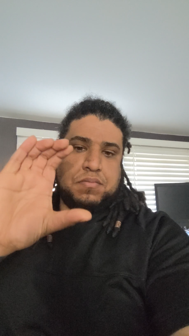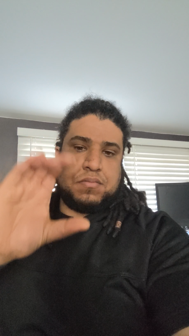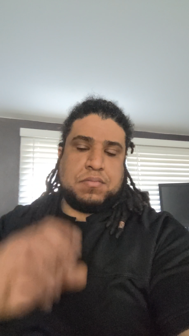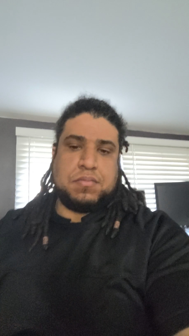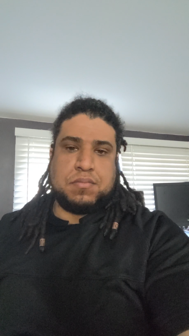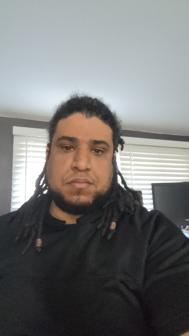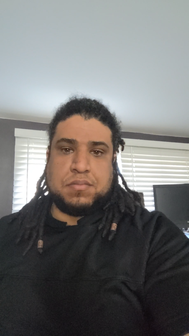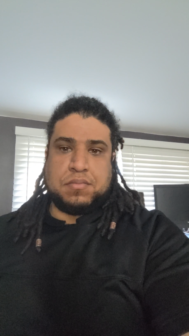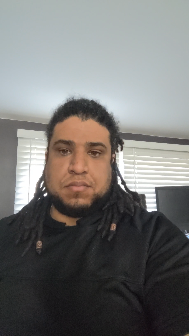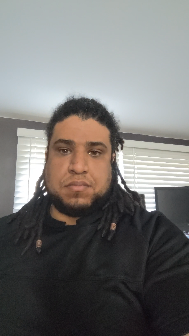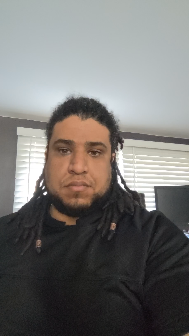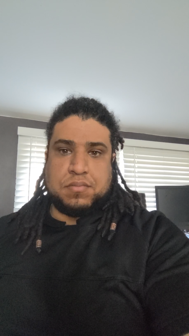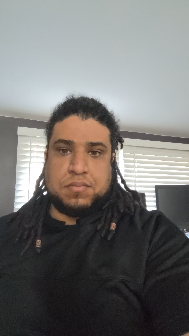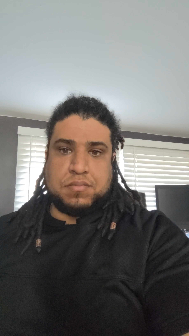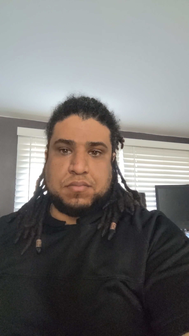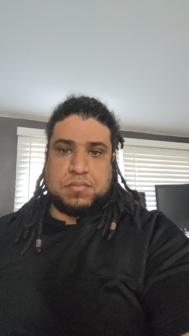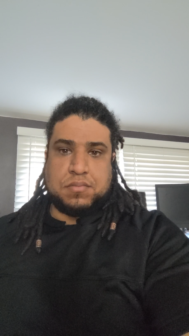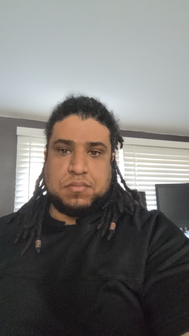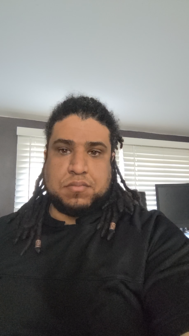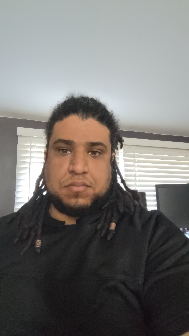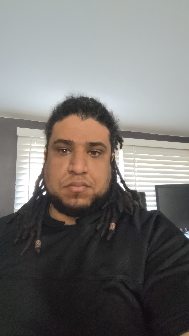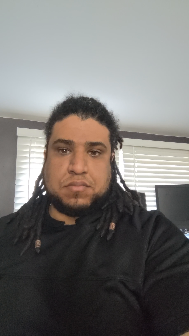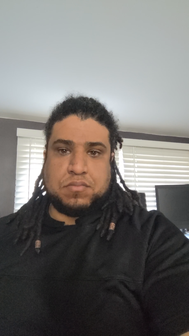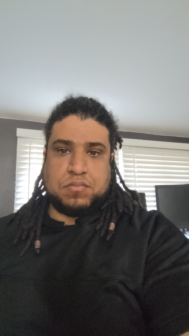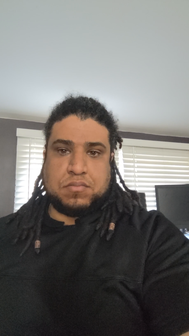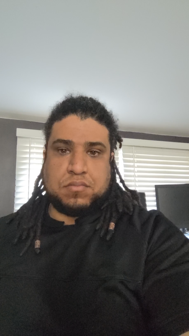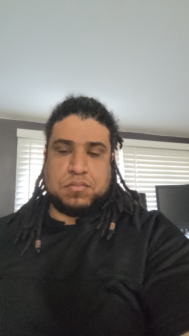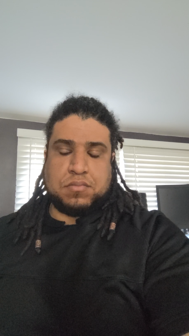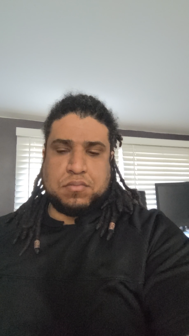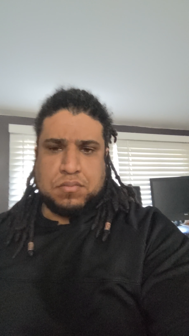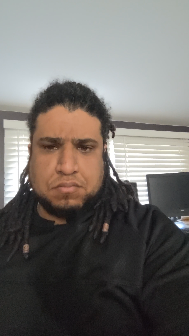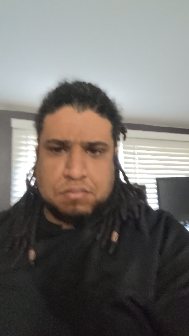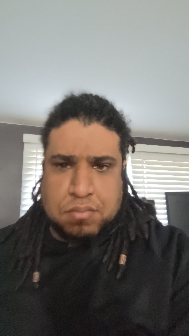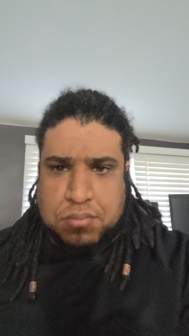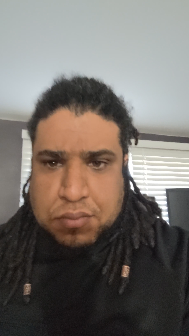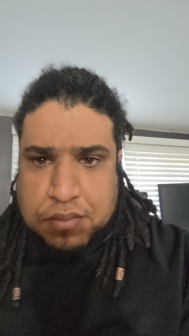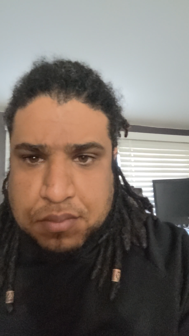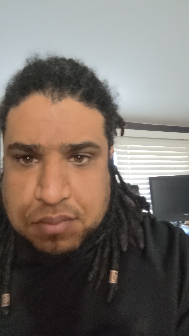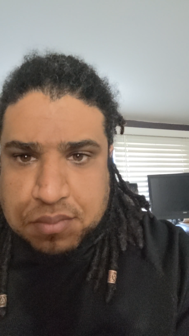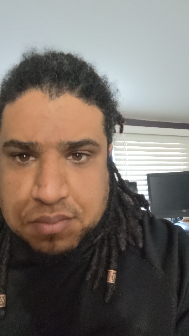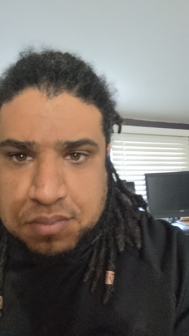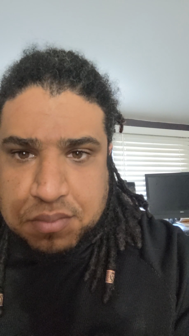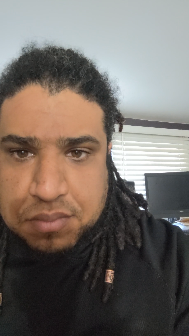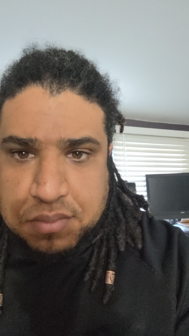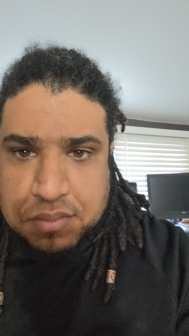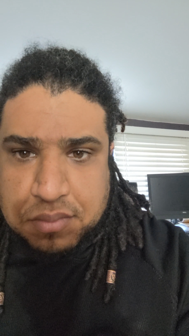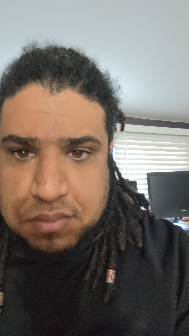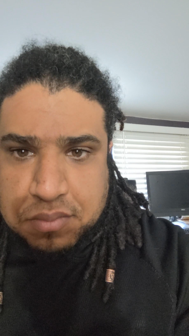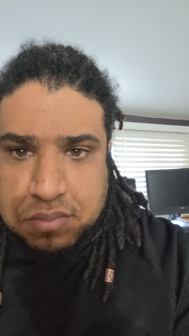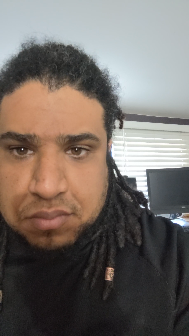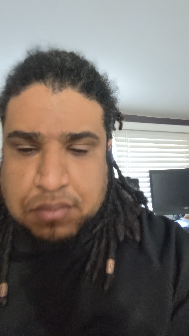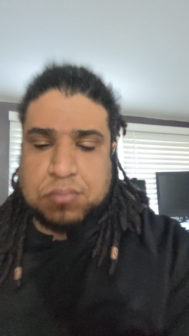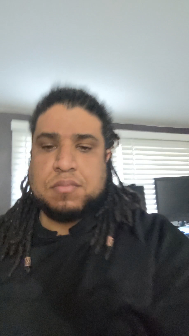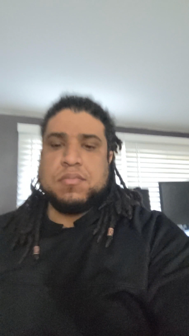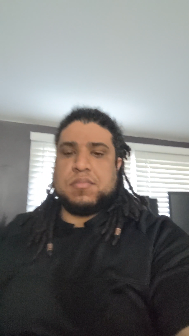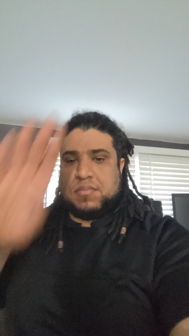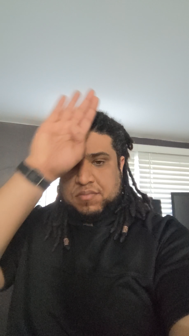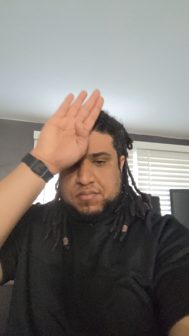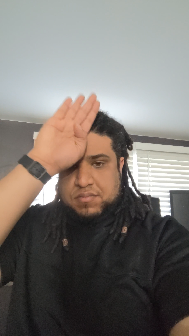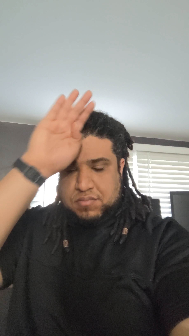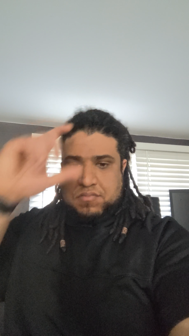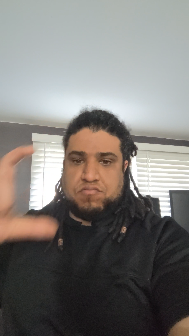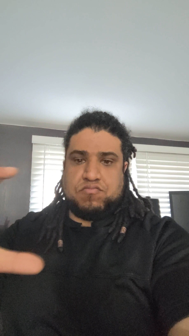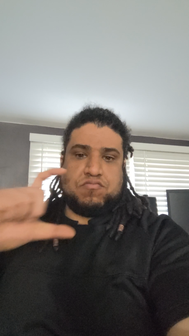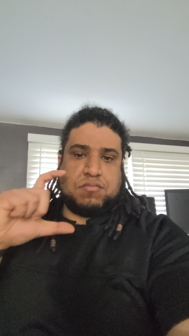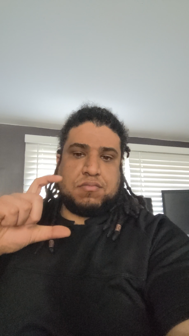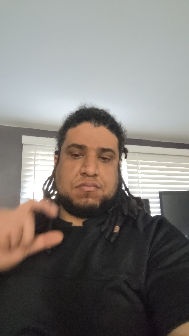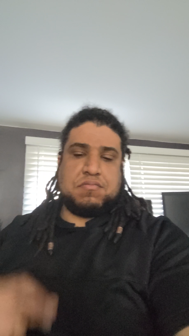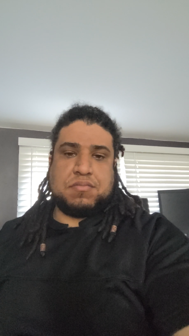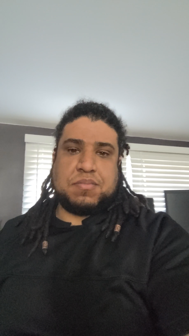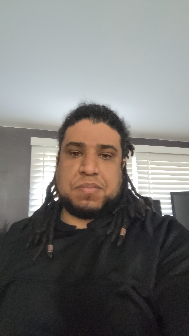fire truck